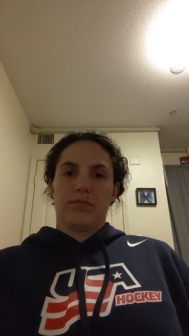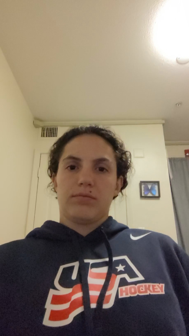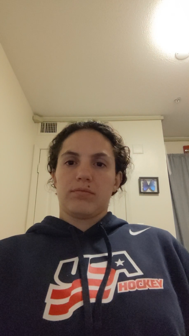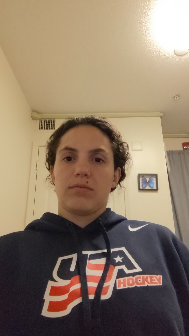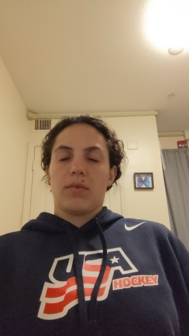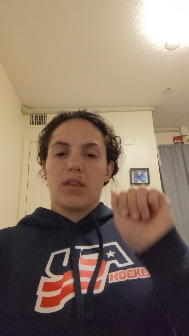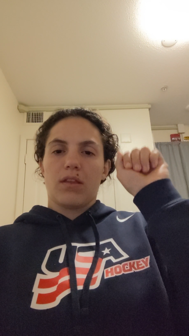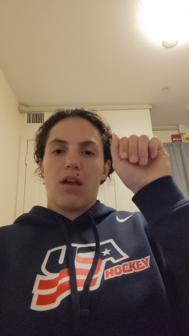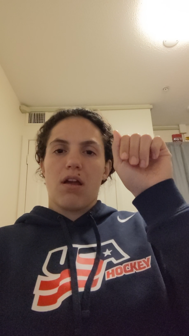knock